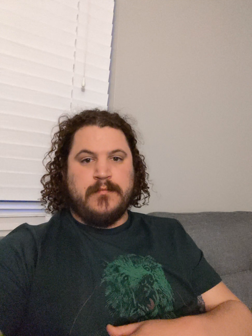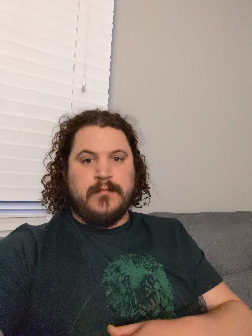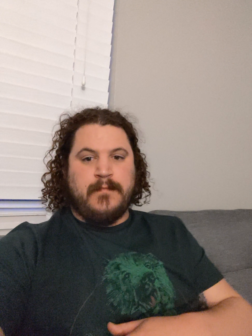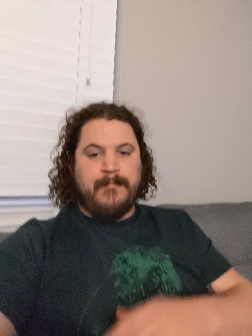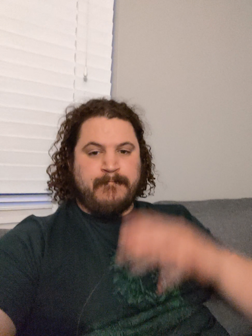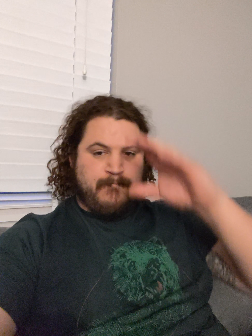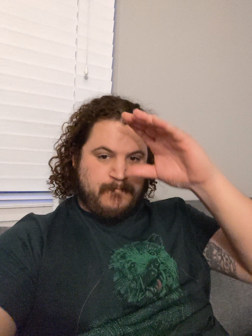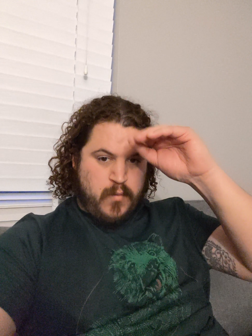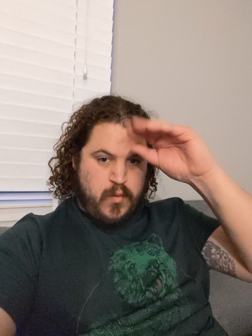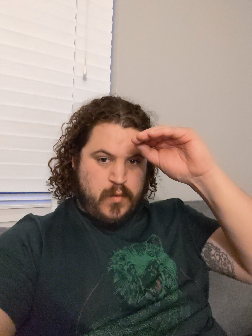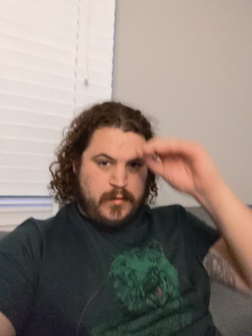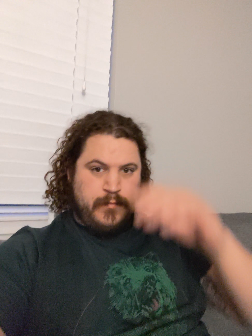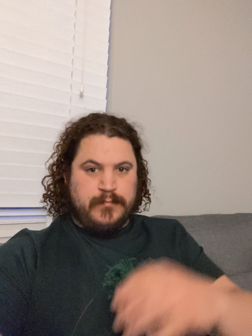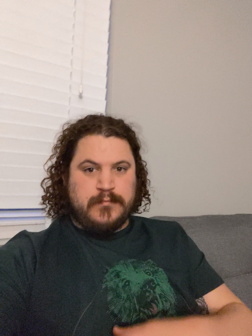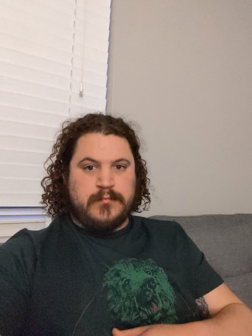boy